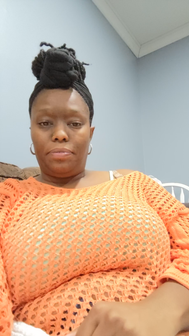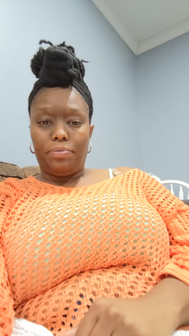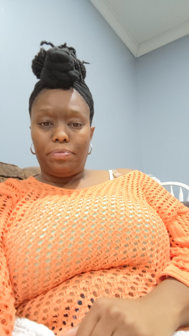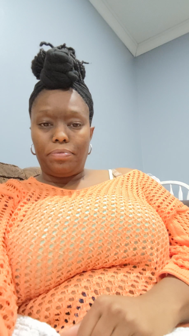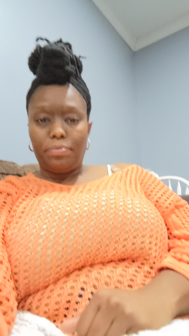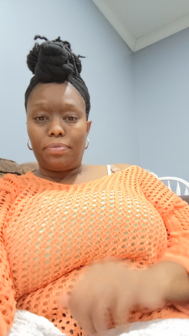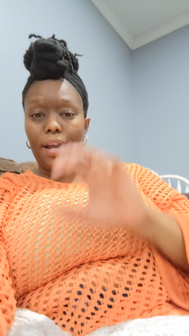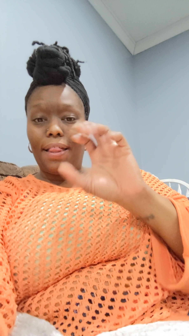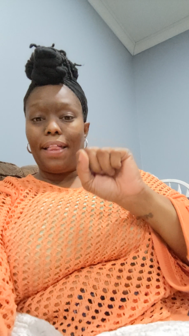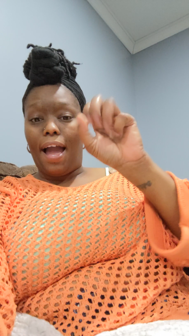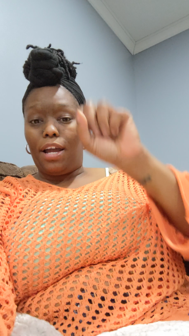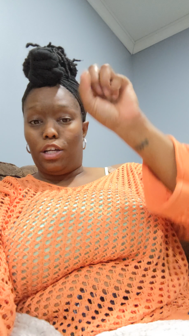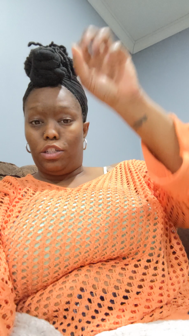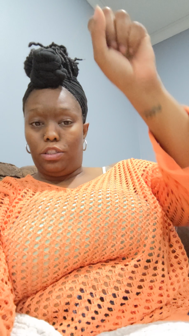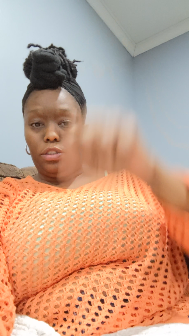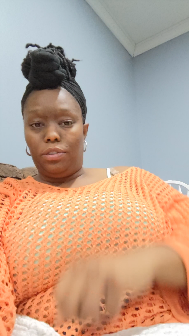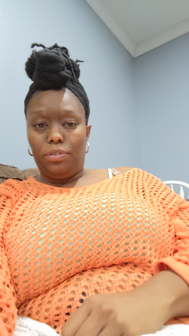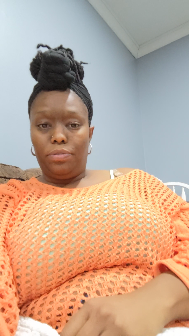ladder